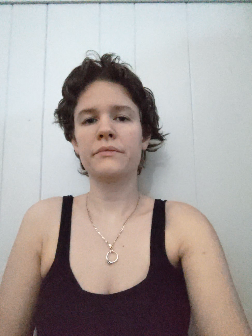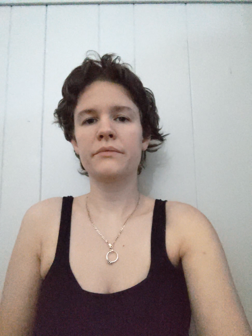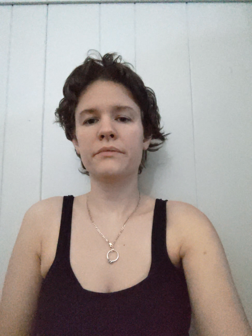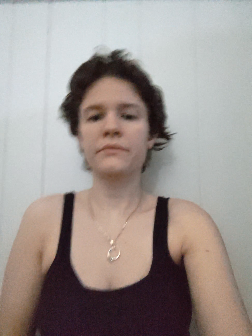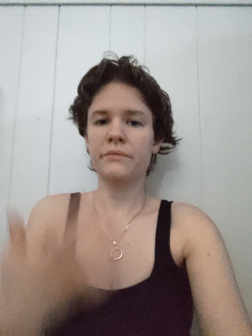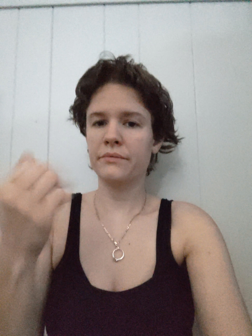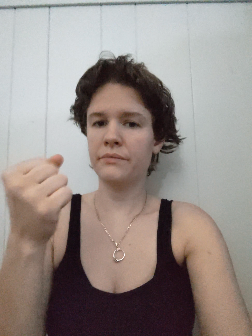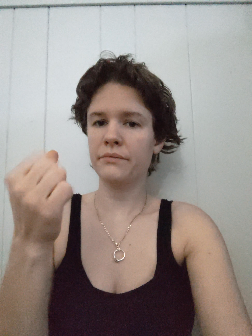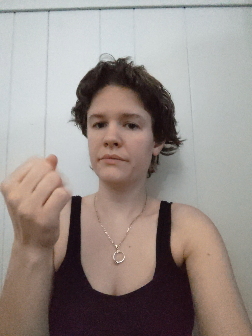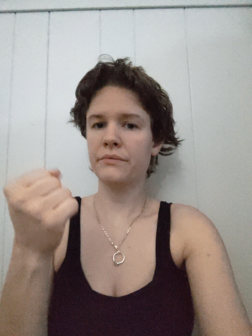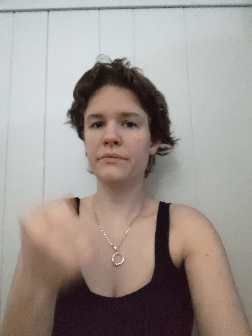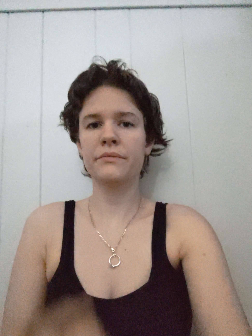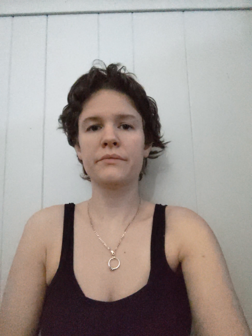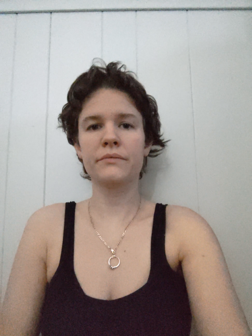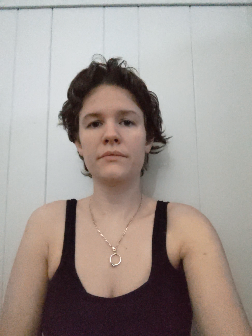milk